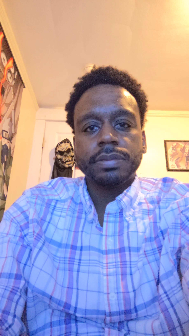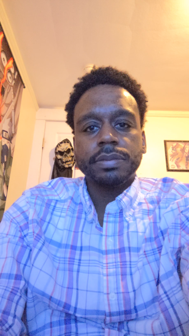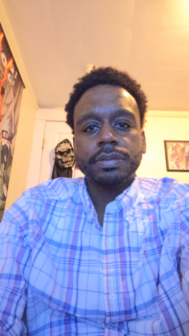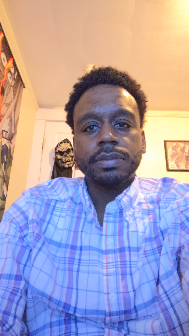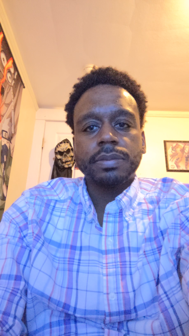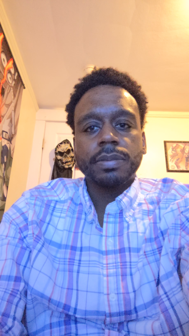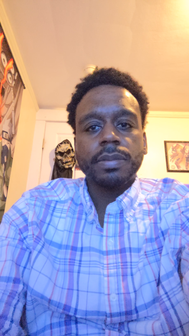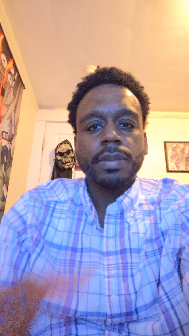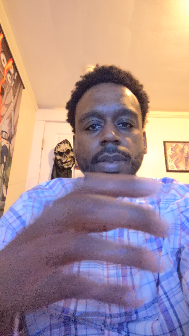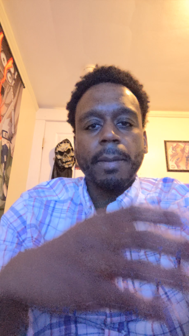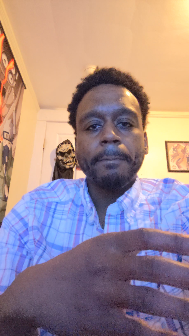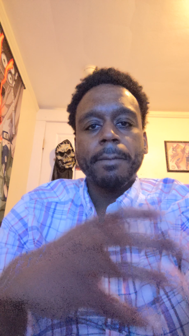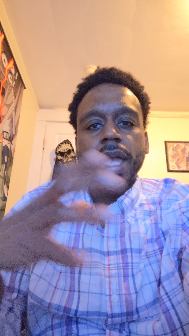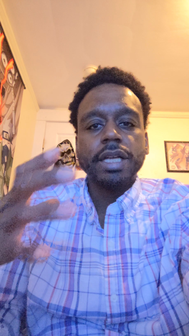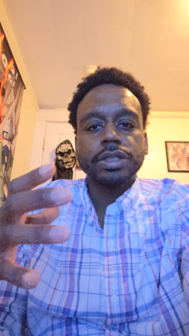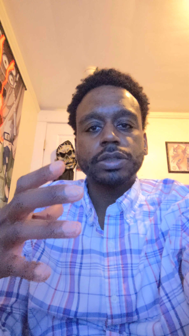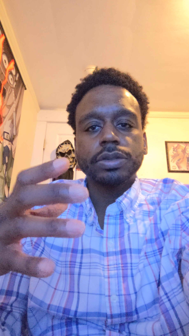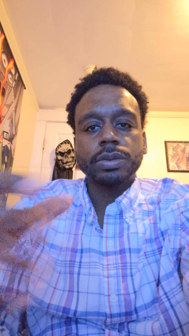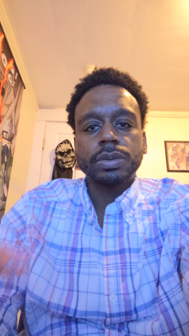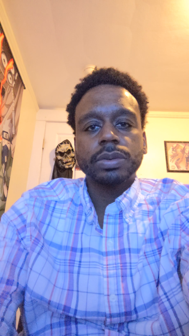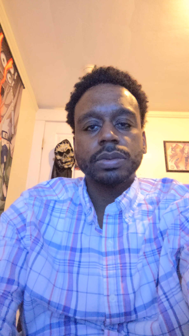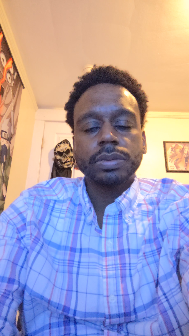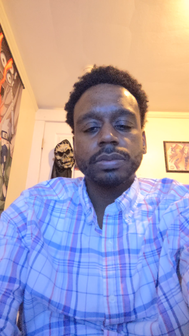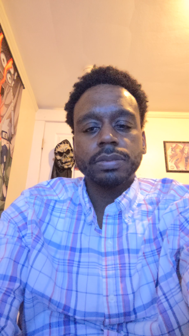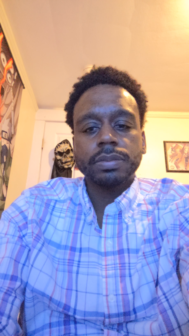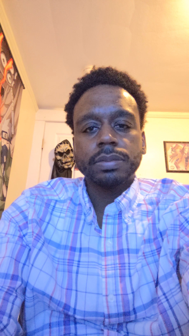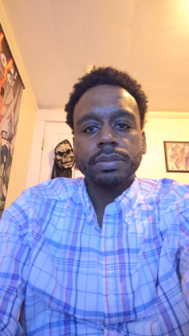much